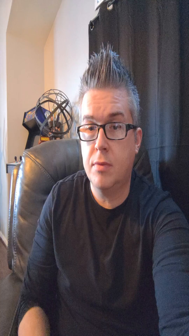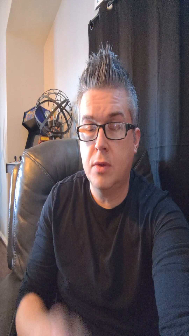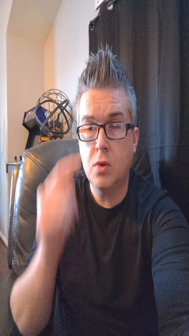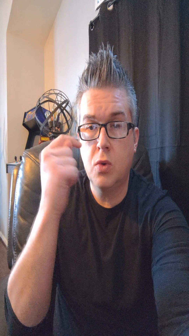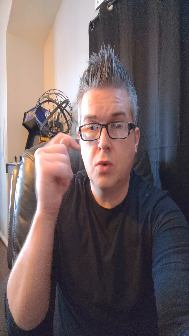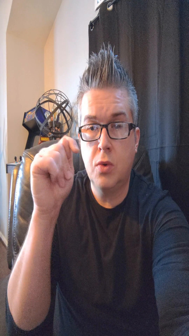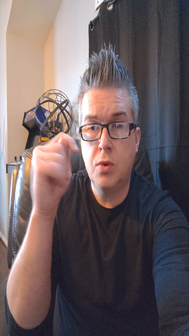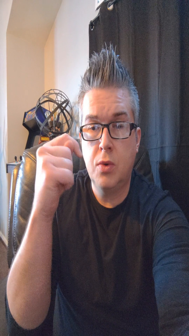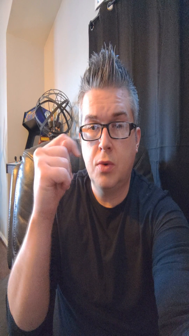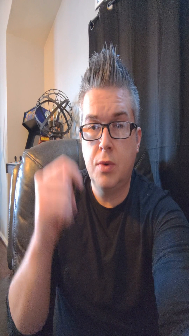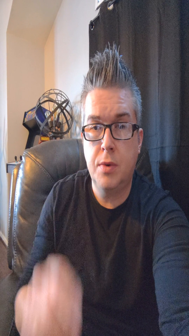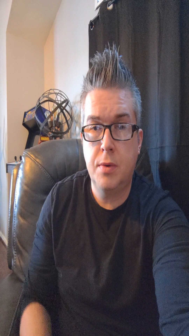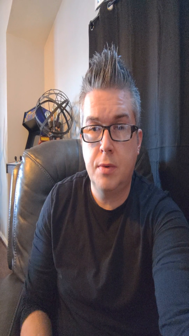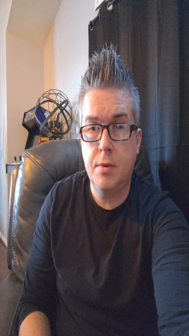toy